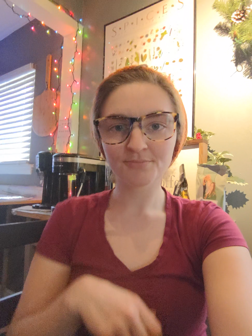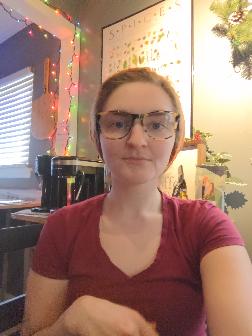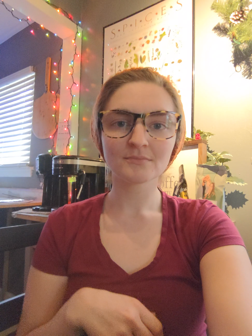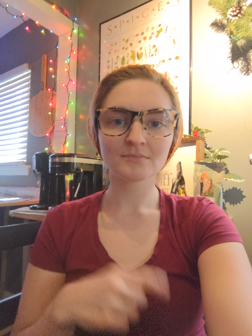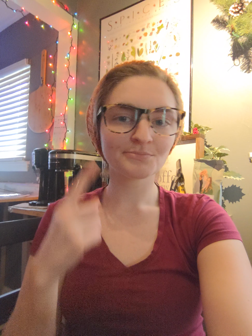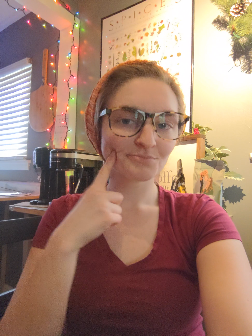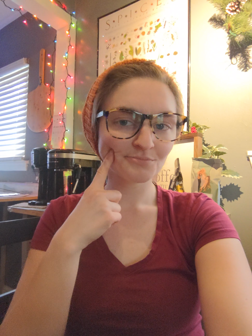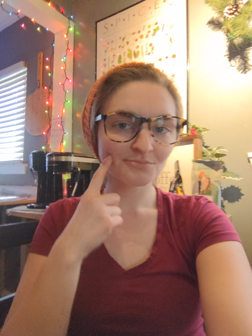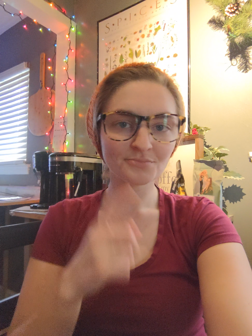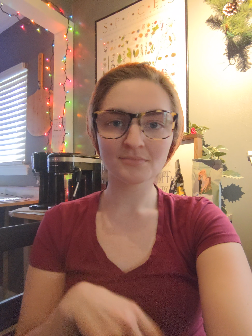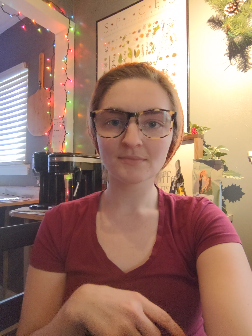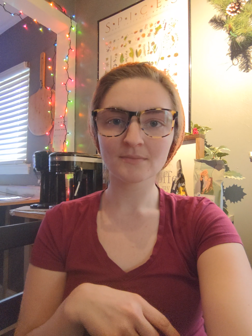cheek